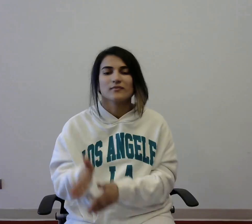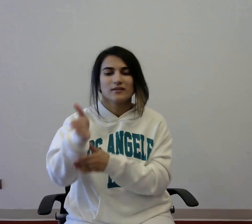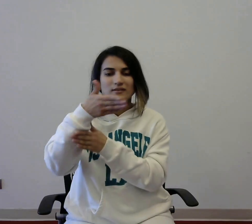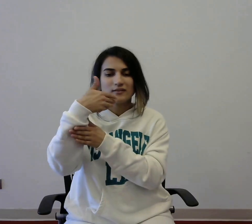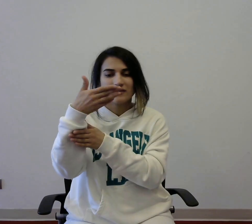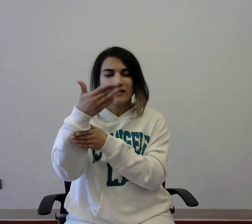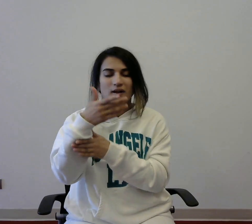bayraq